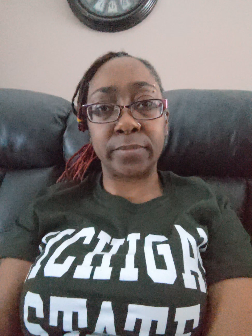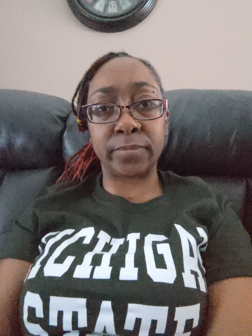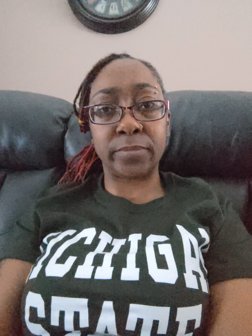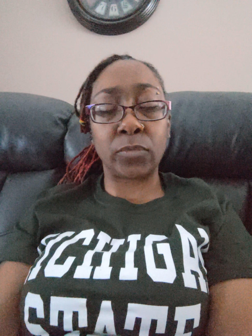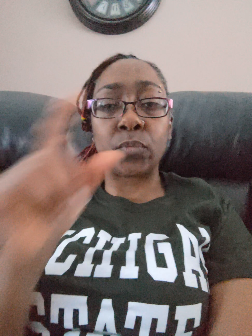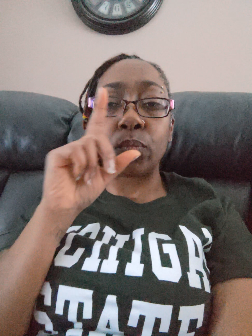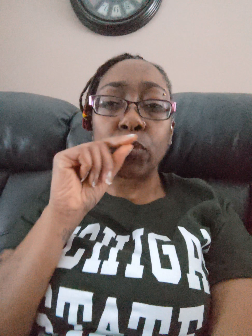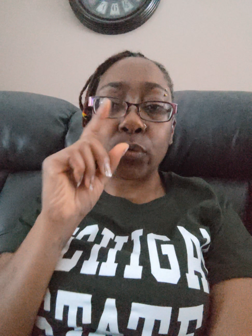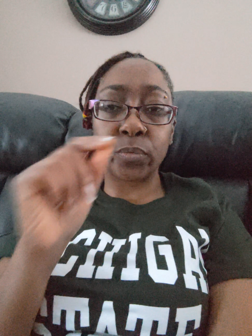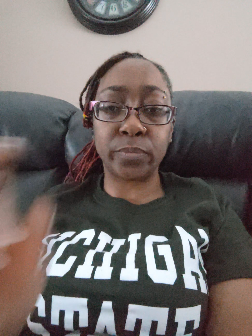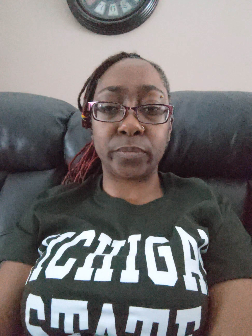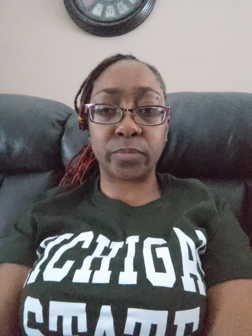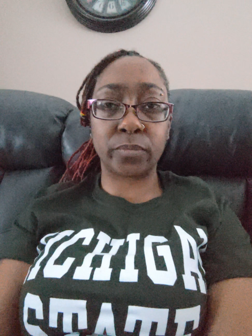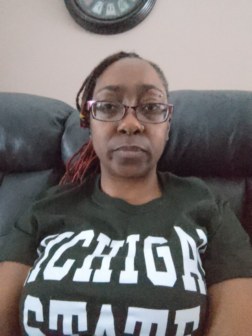bird